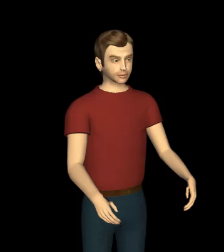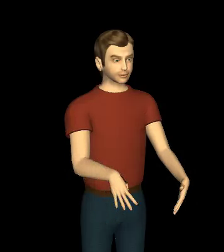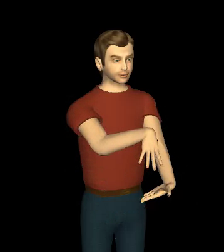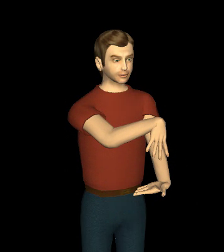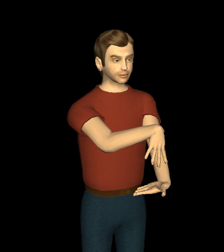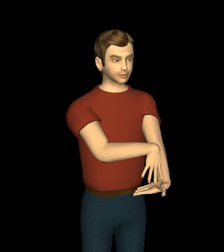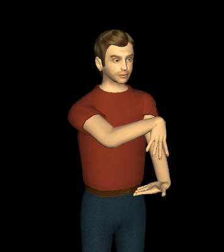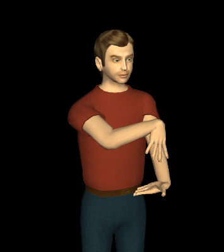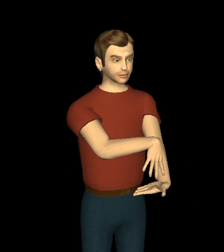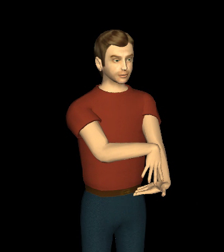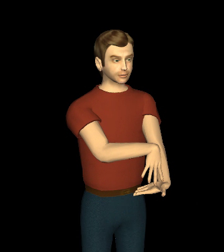أثينا